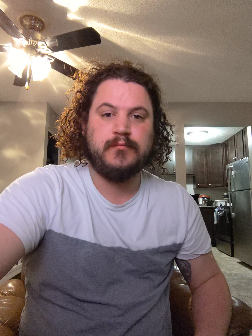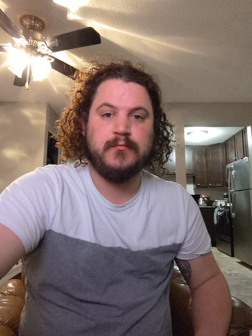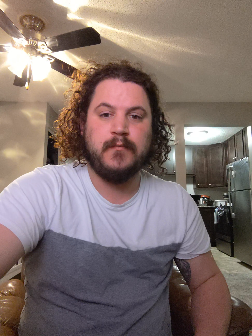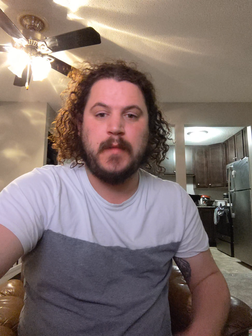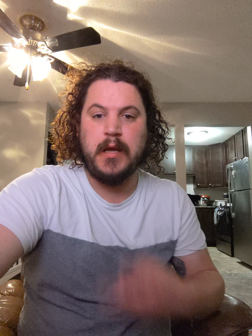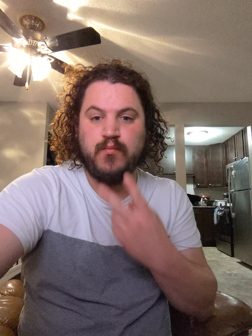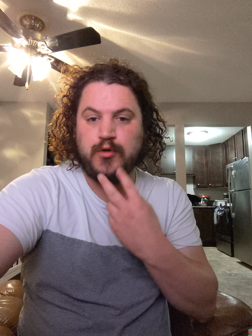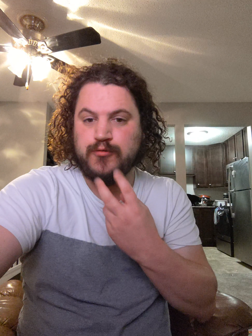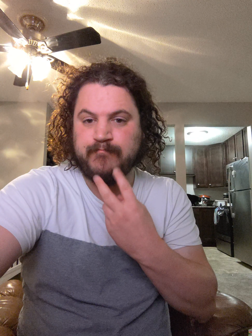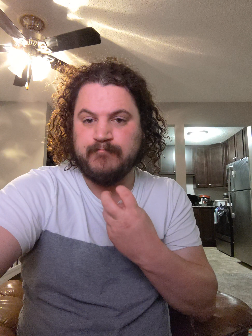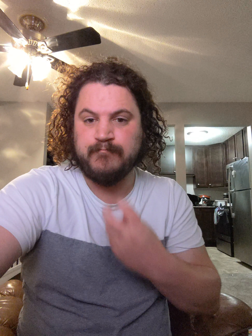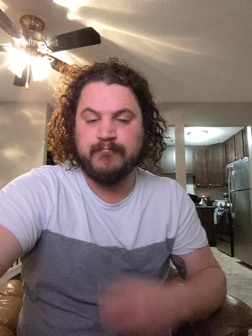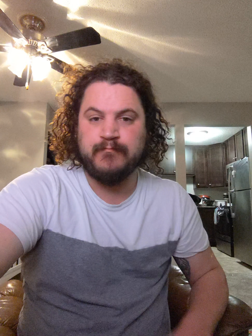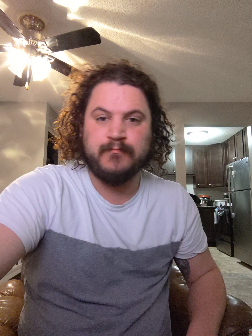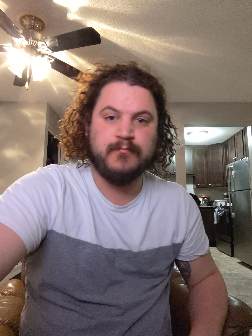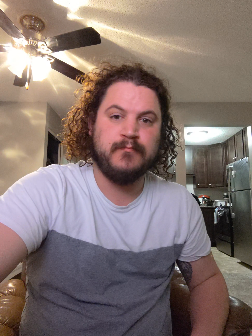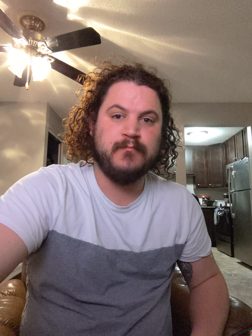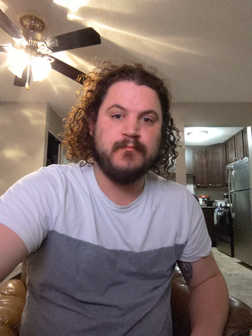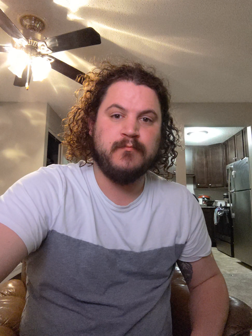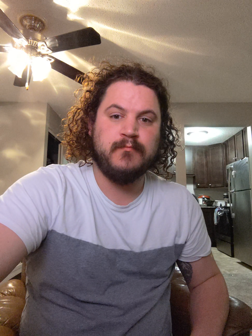underwear